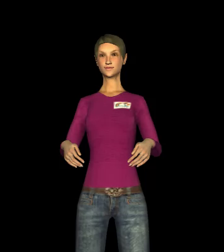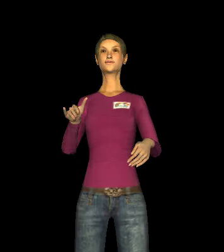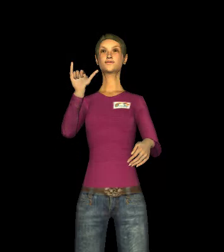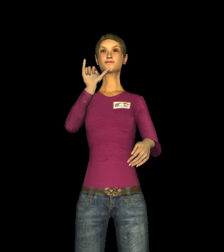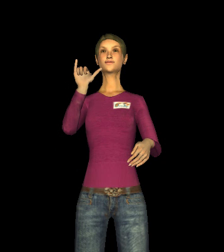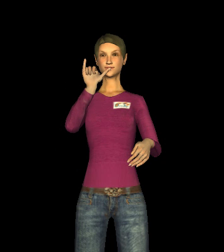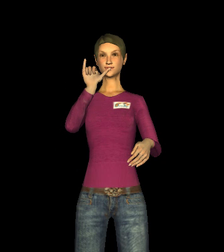من